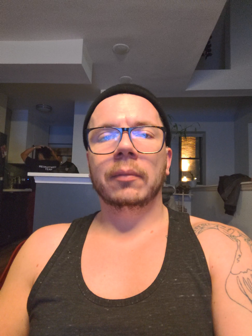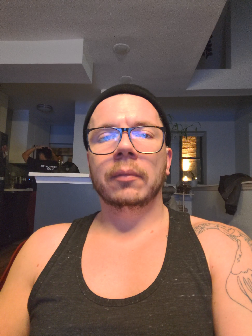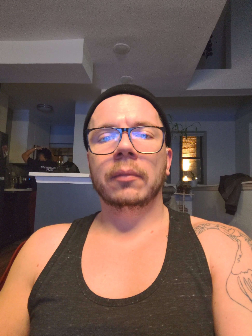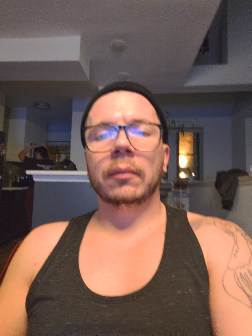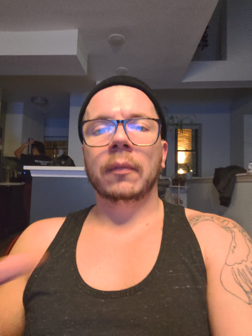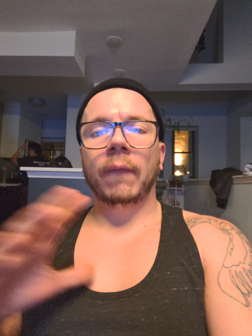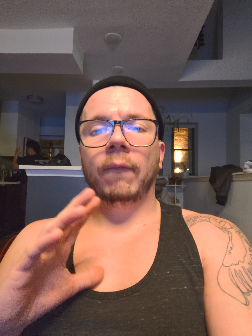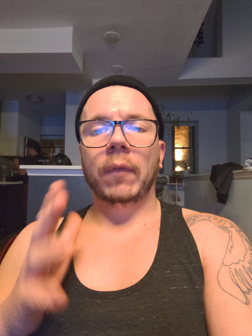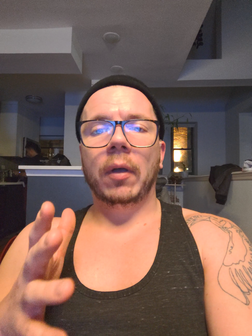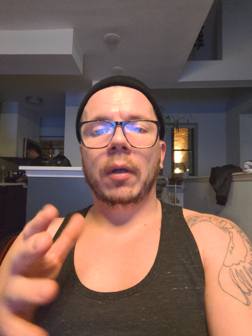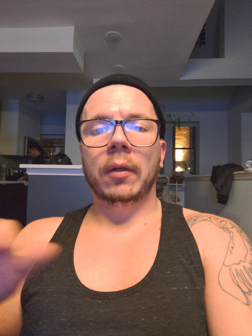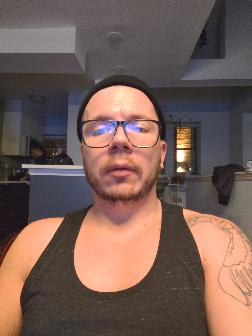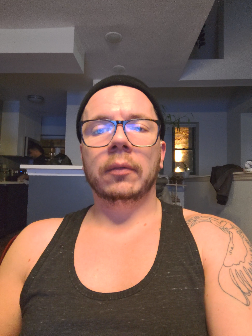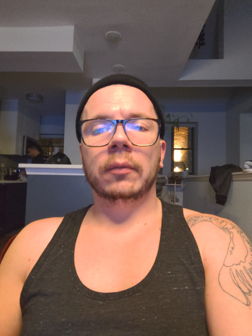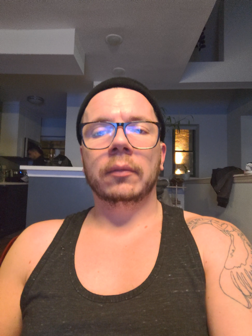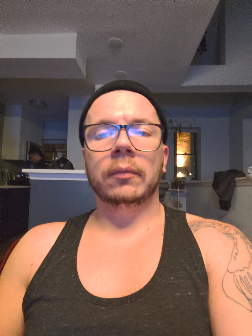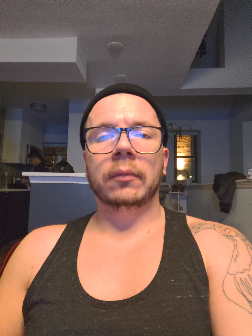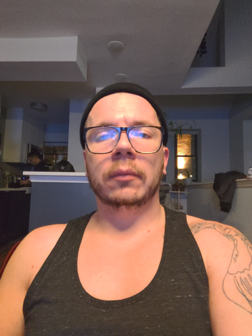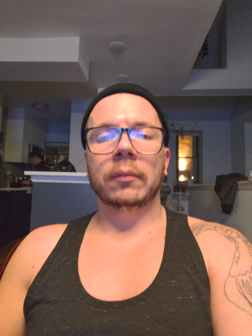fine